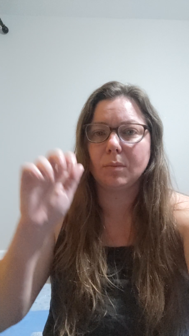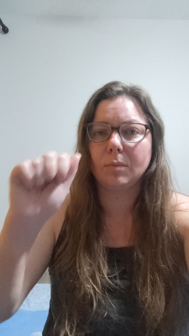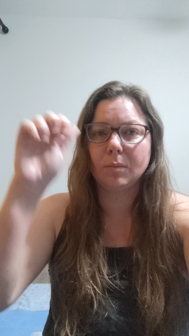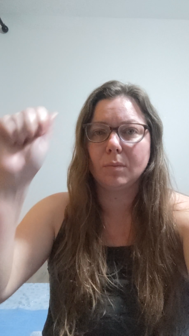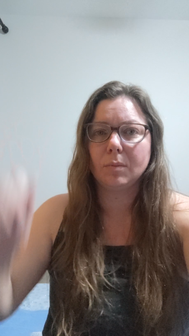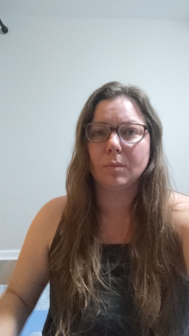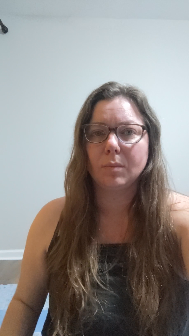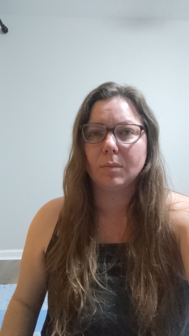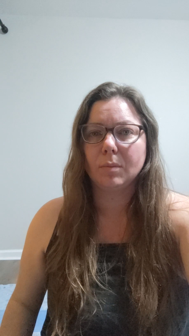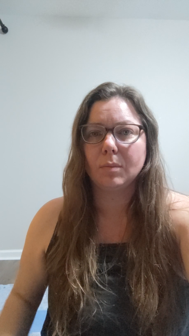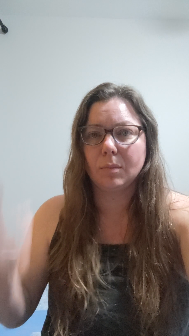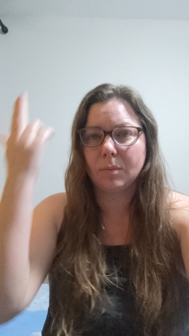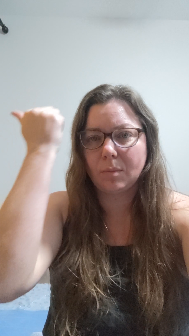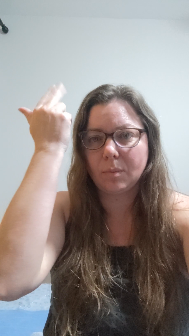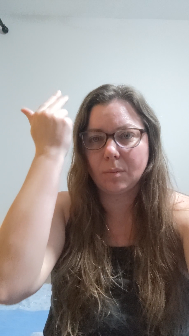rabbit